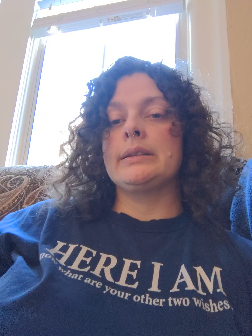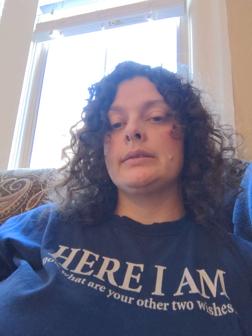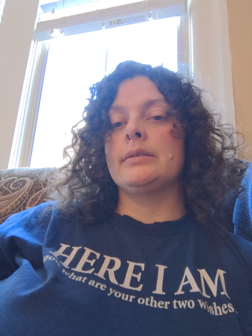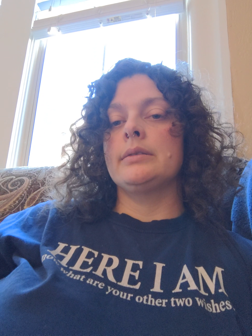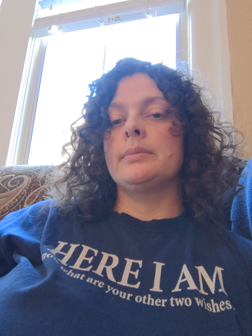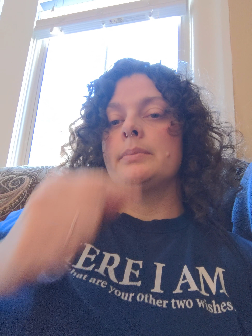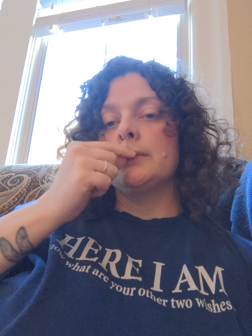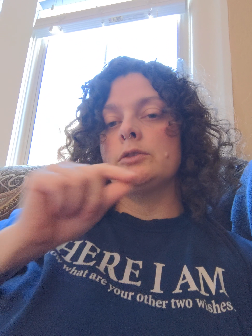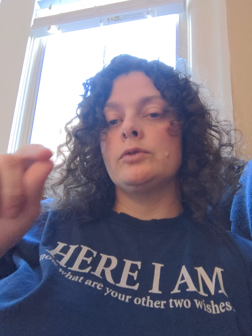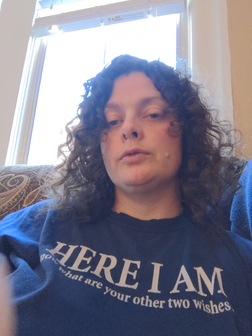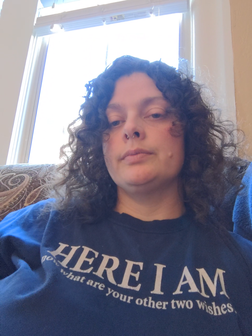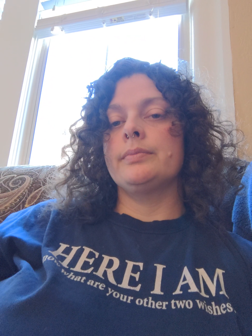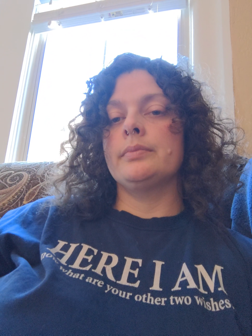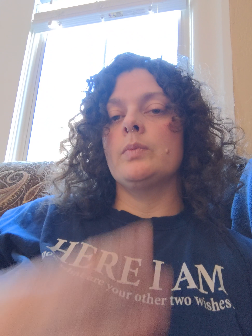pencil